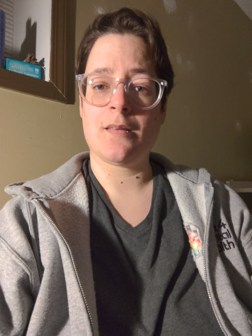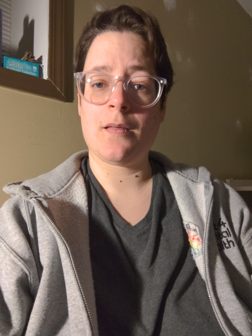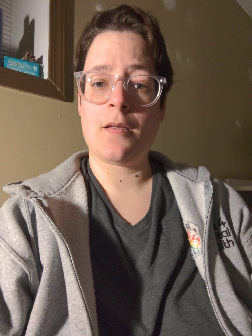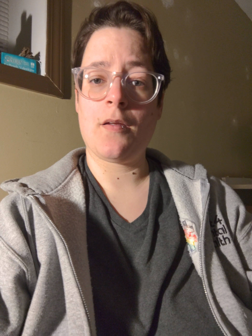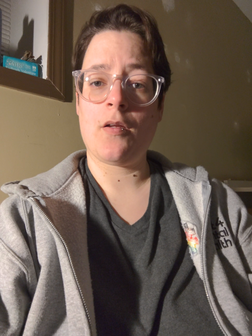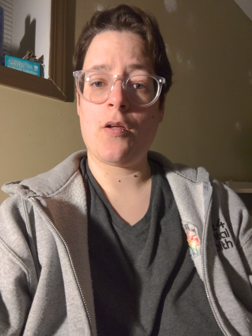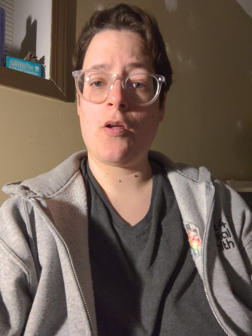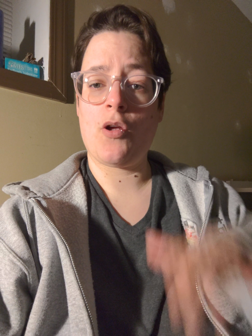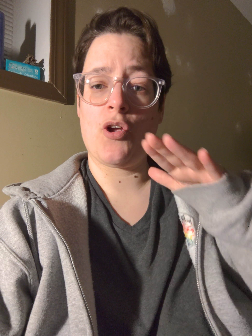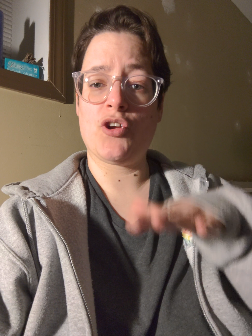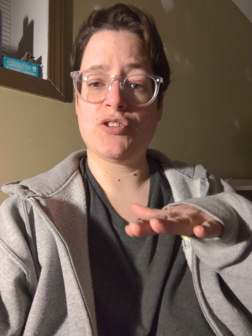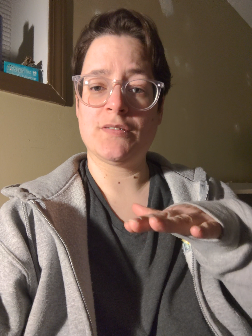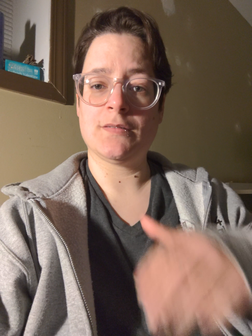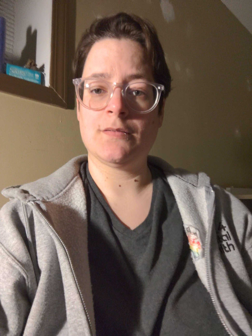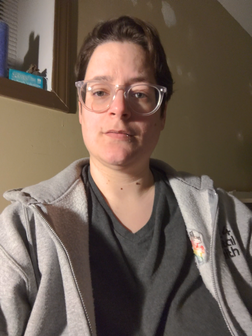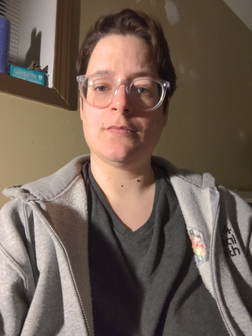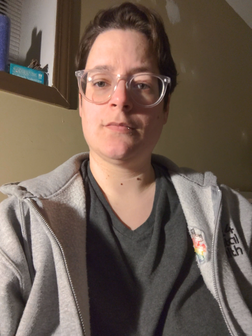on